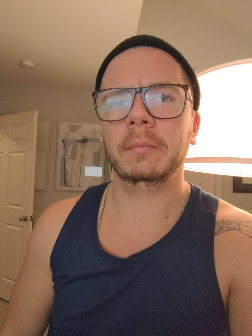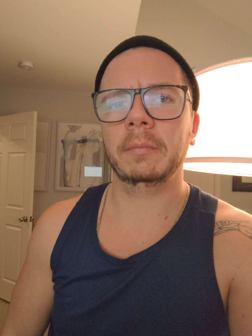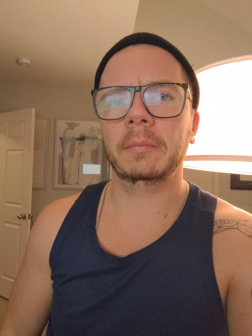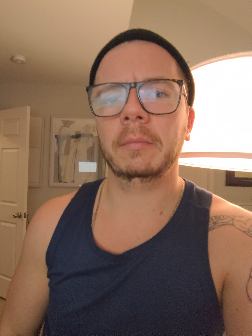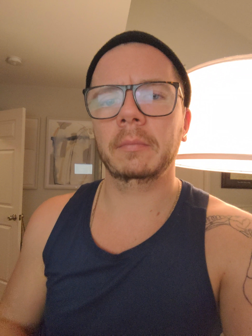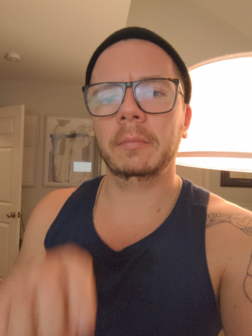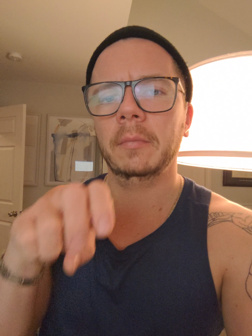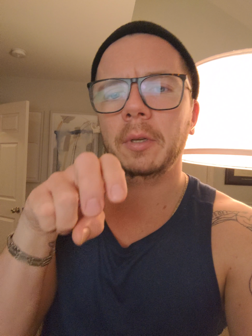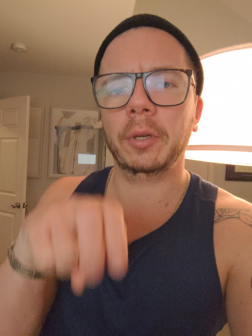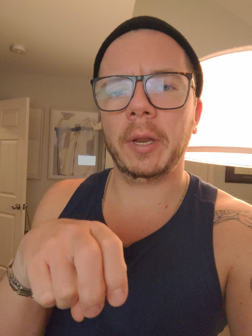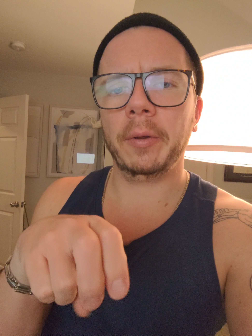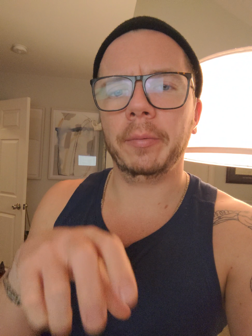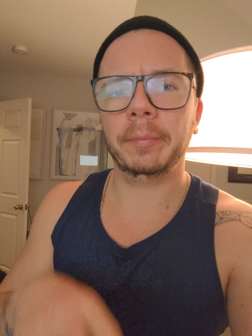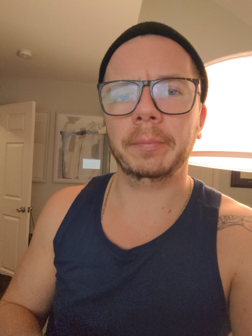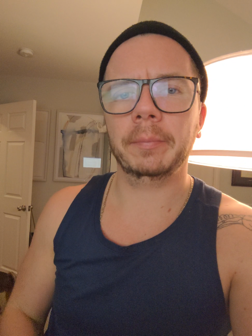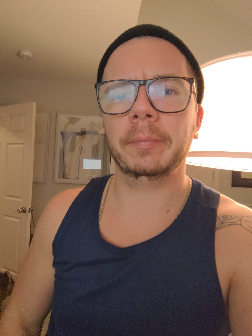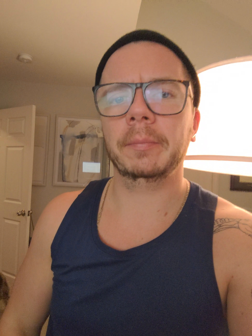chair